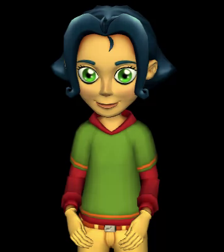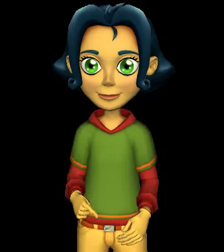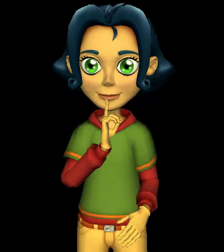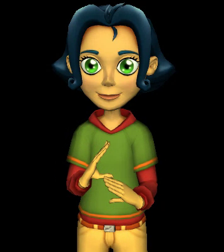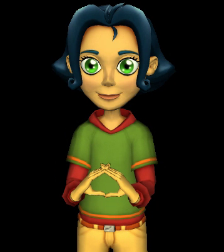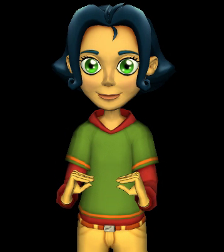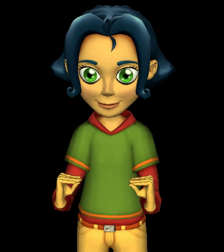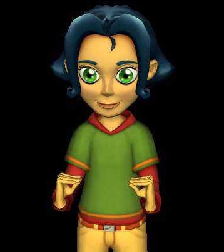صمت